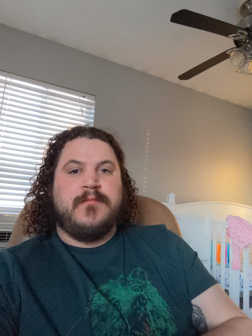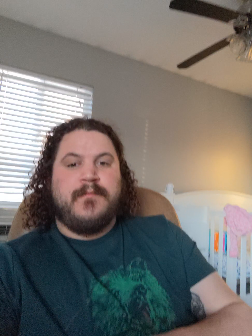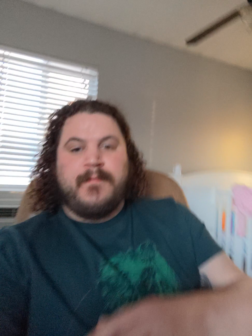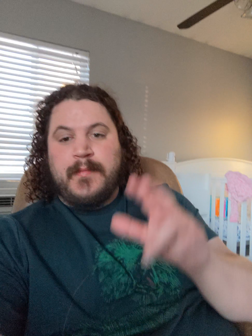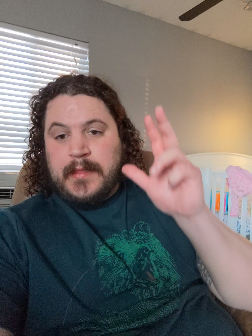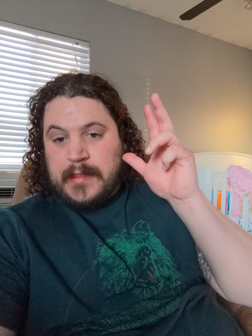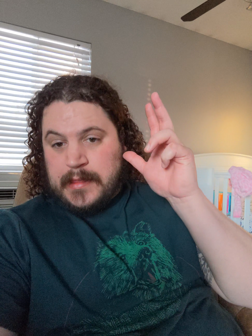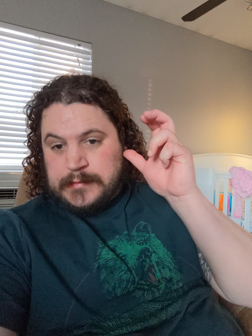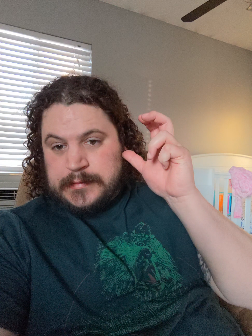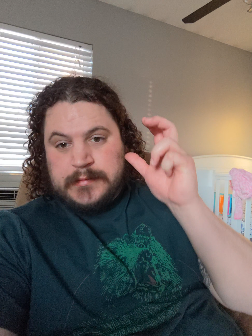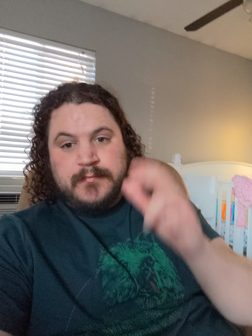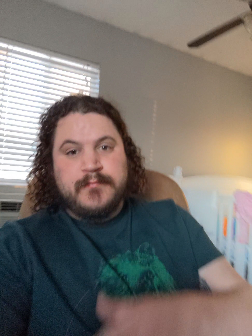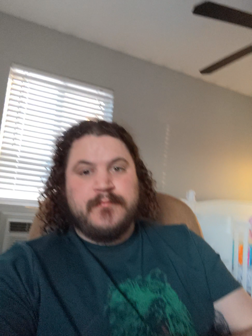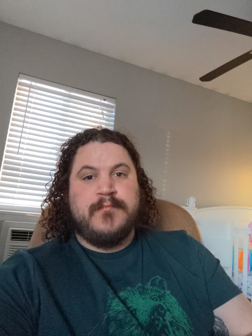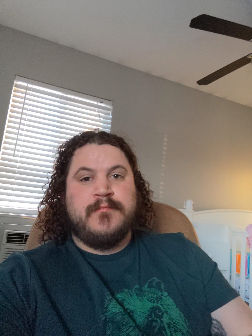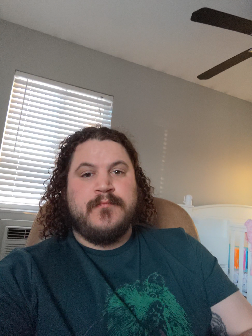listen